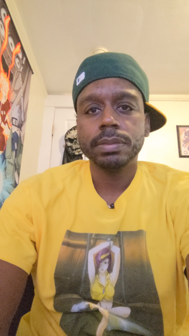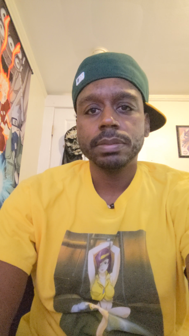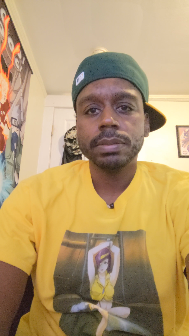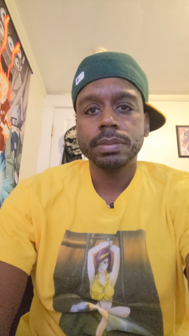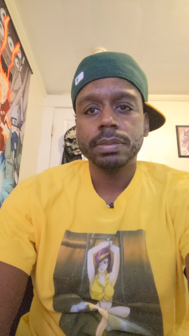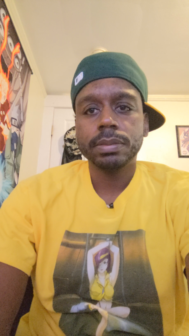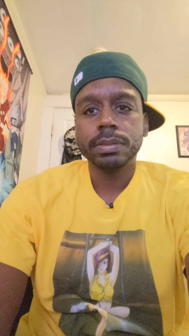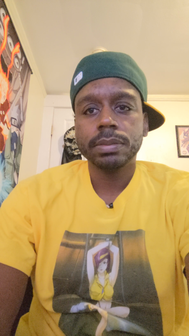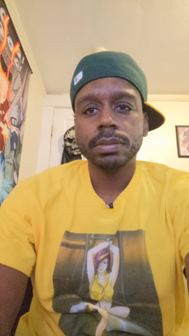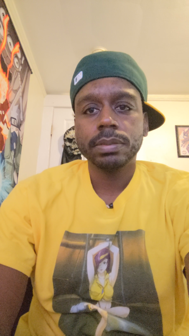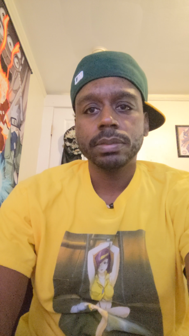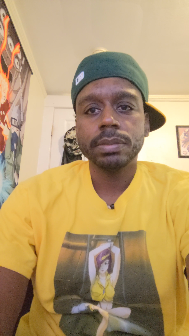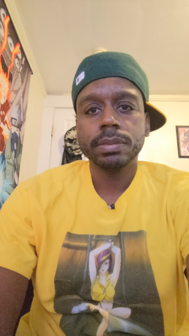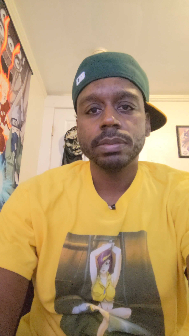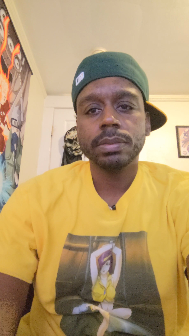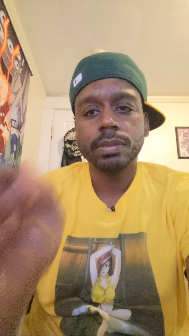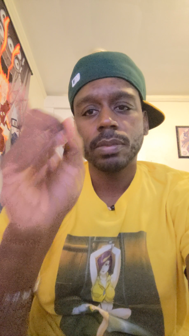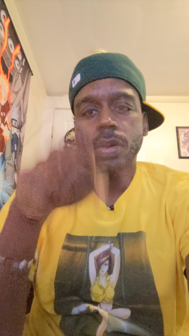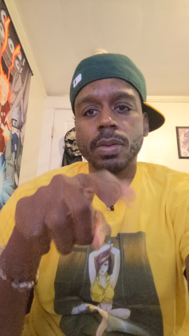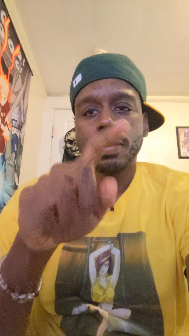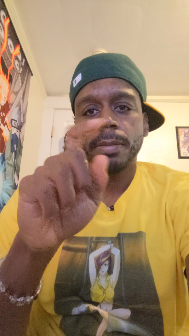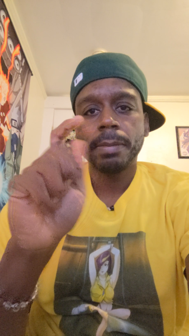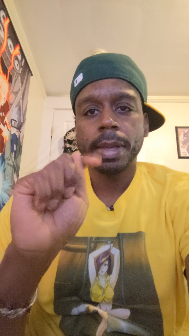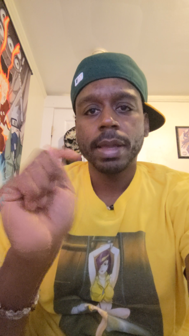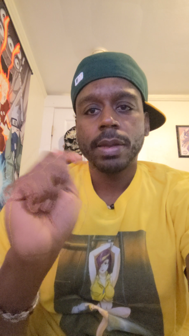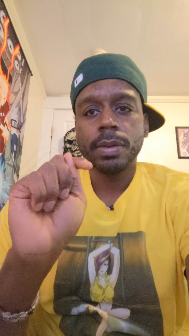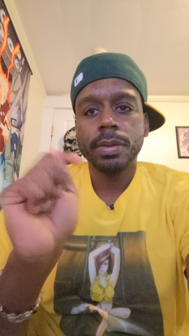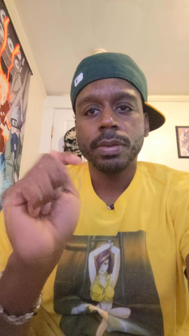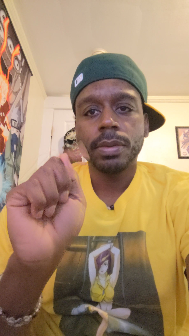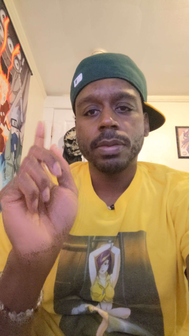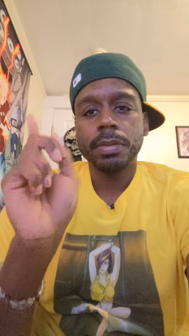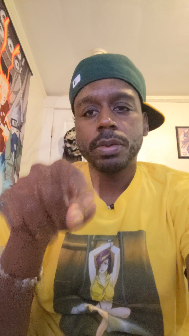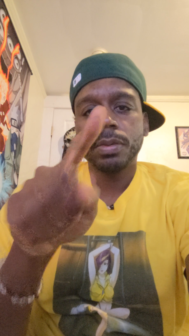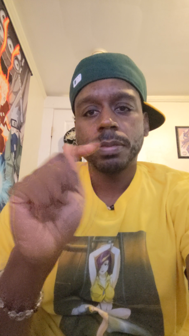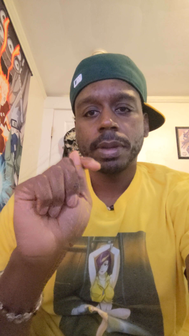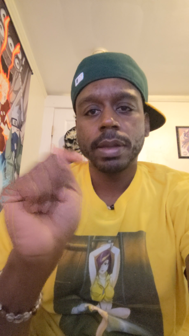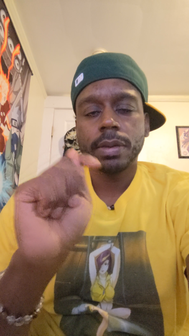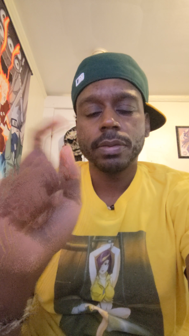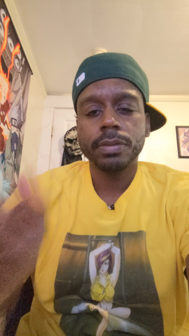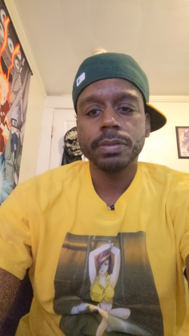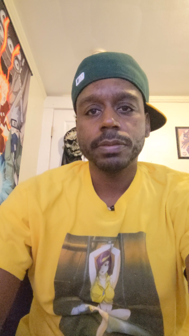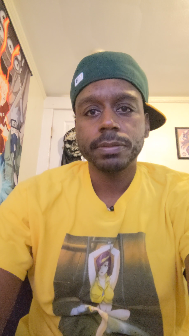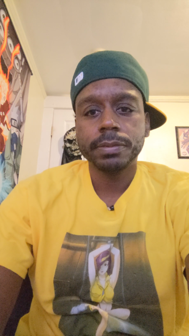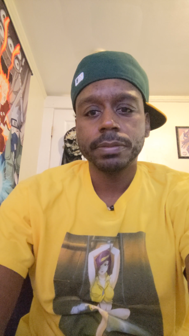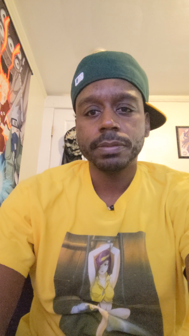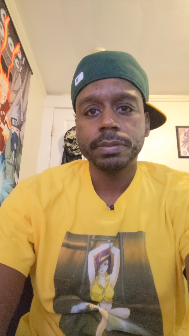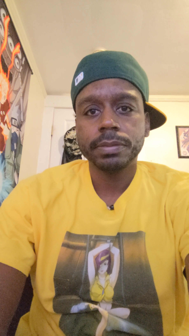go potty